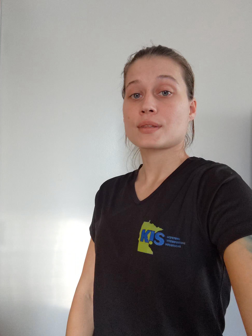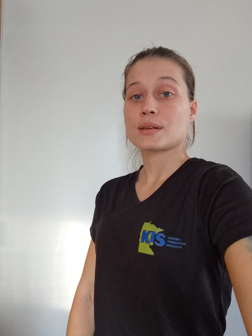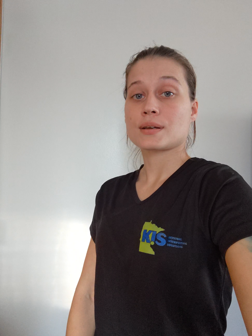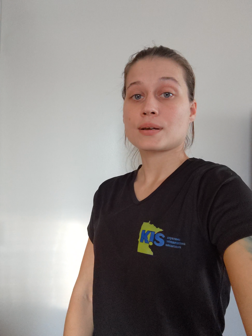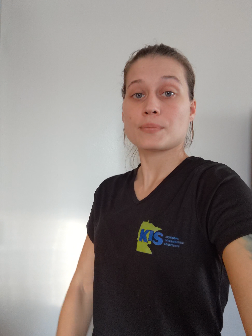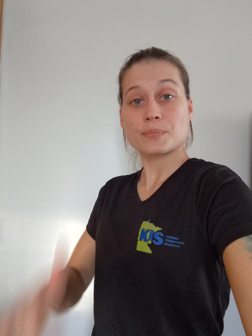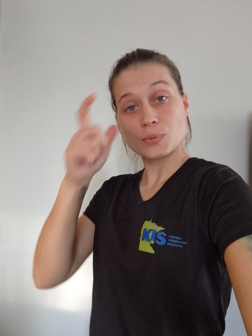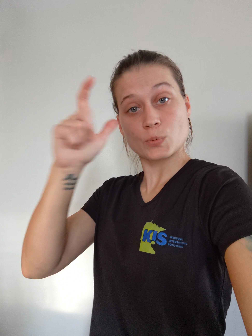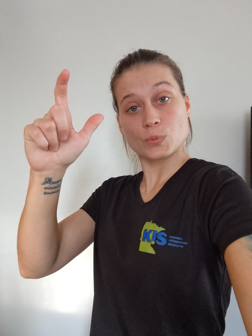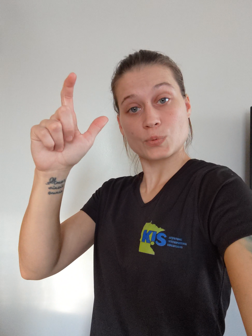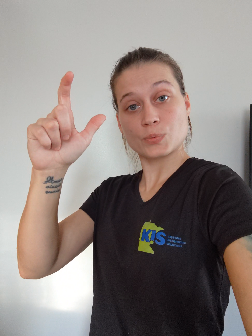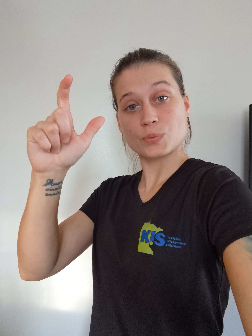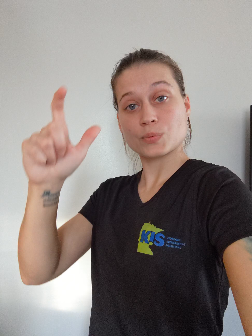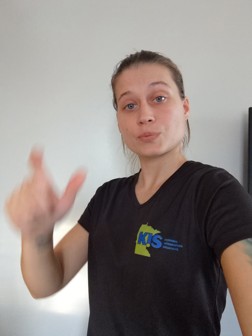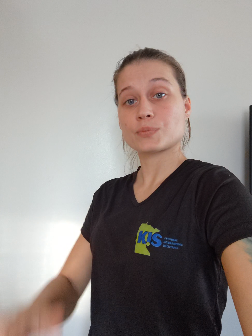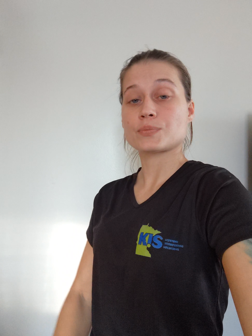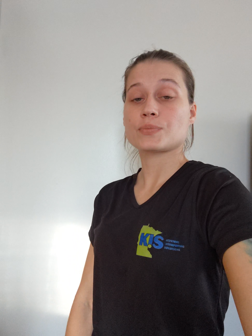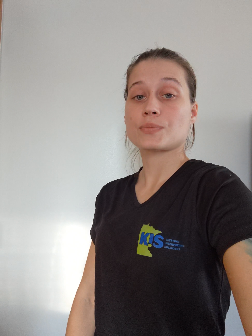moon